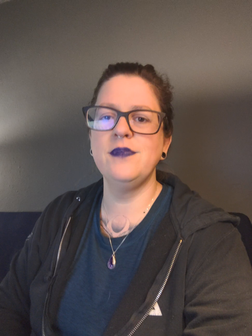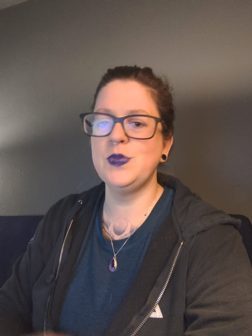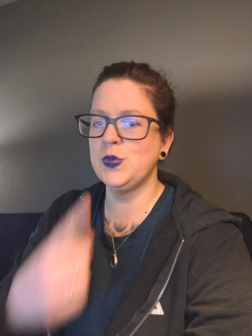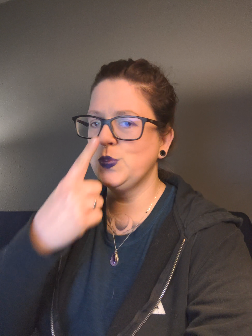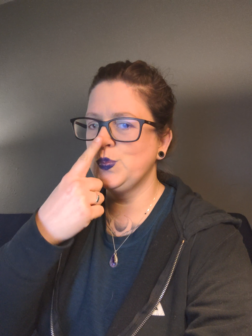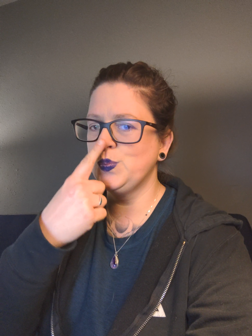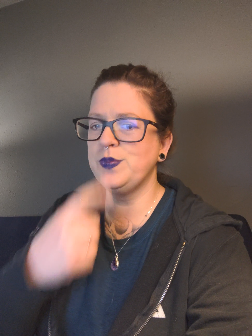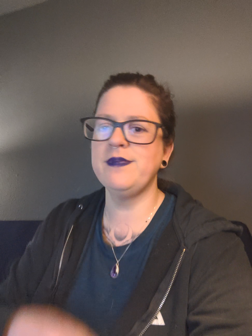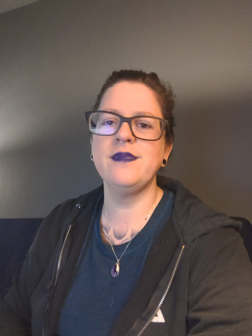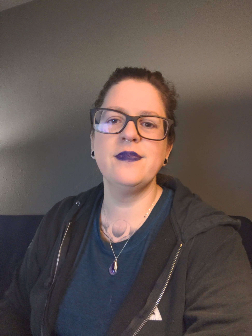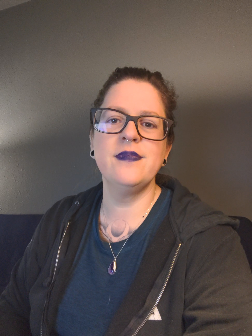nose